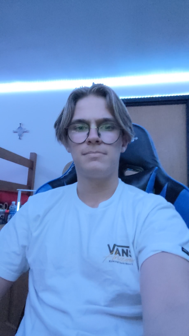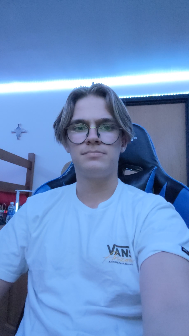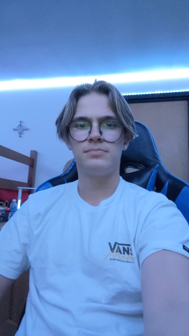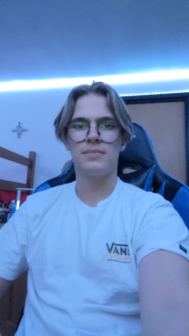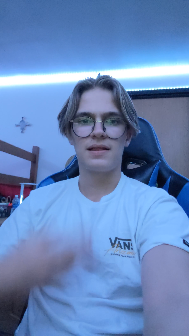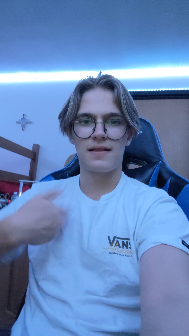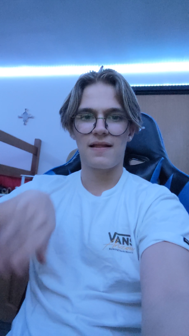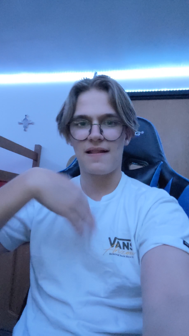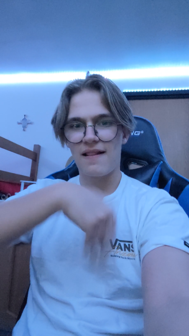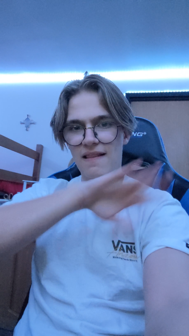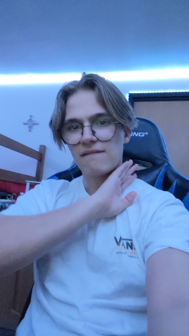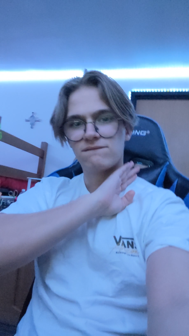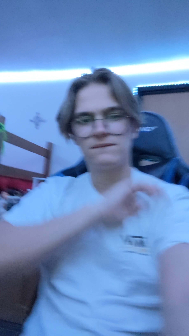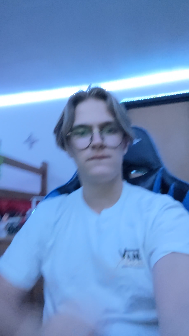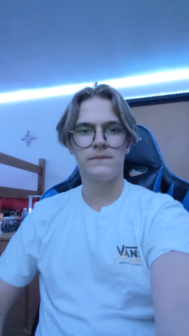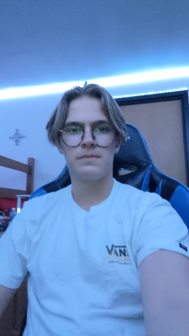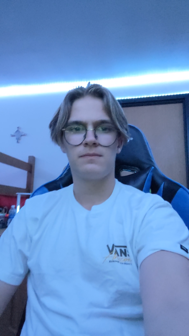scarf